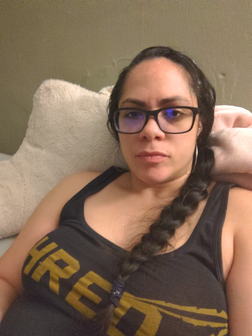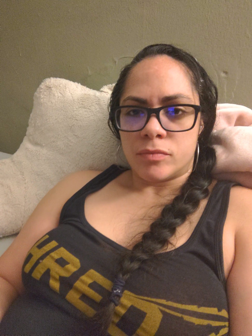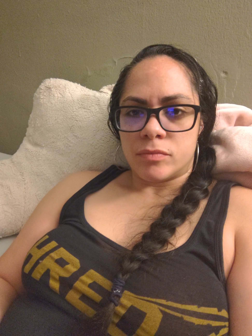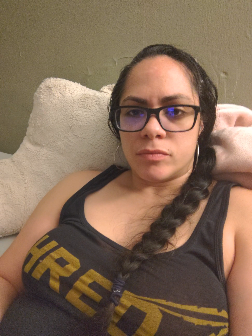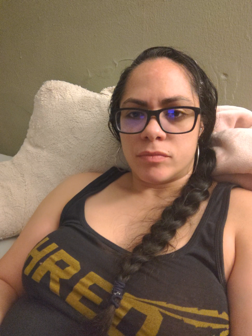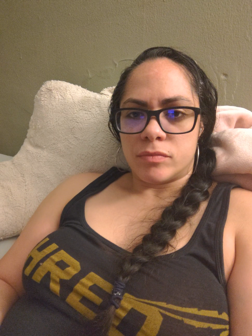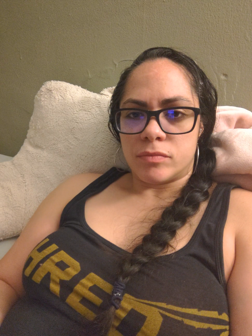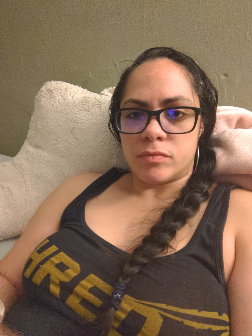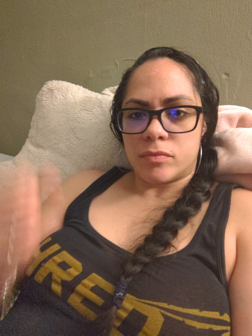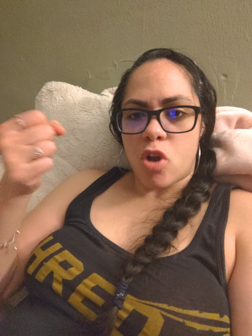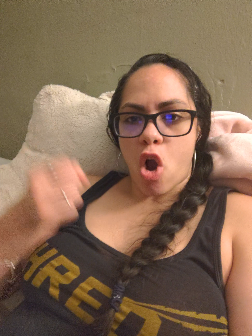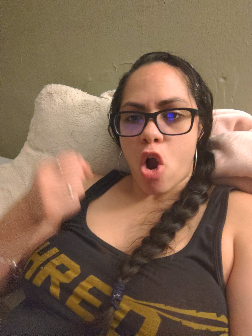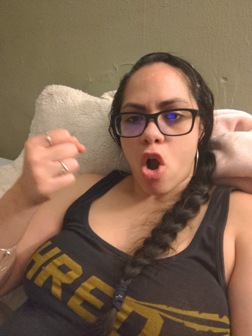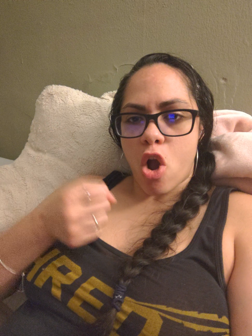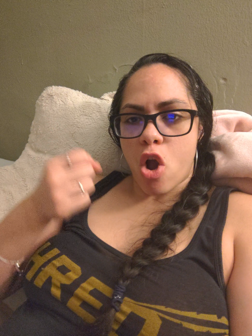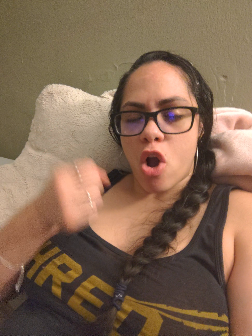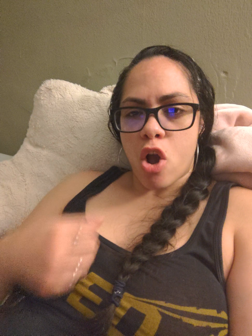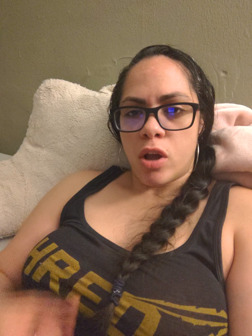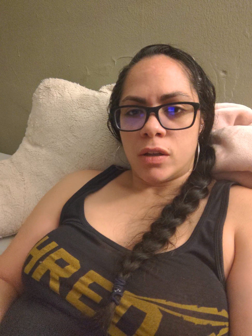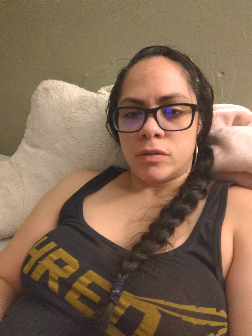car